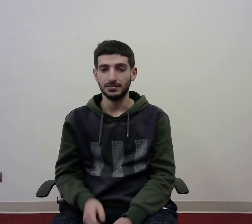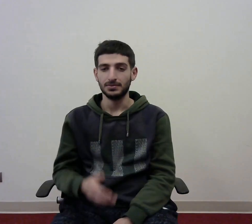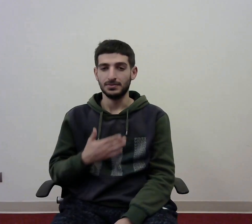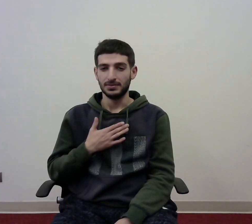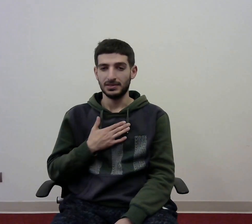mən